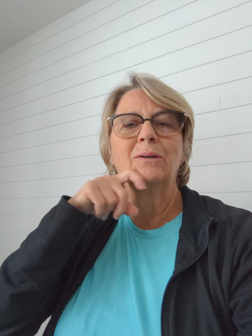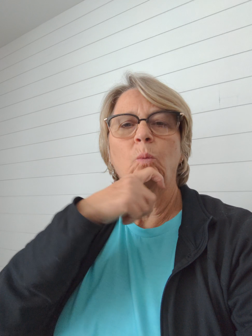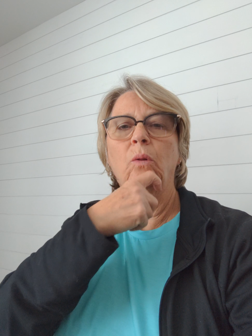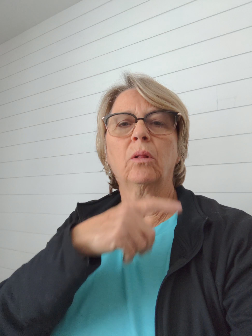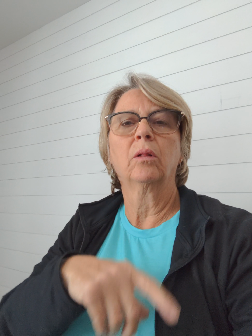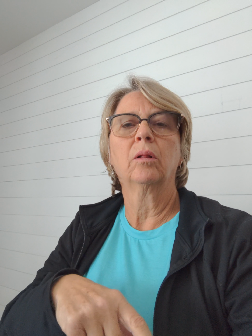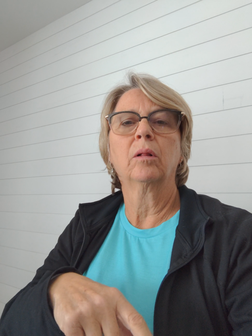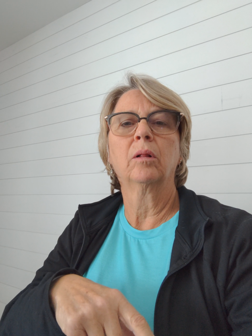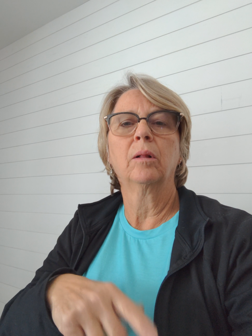cereal